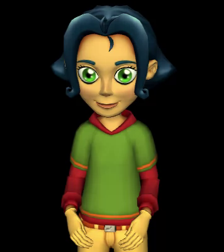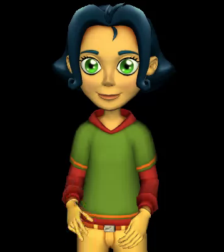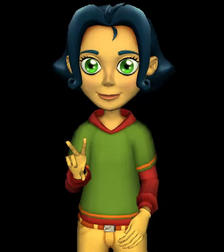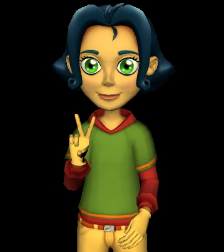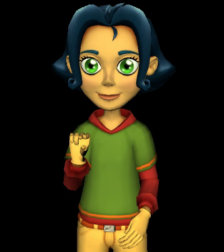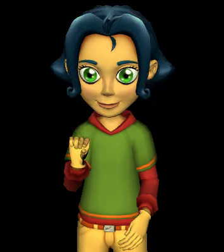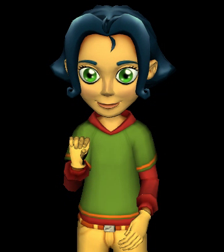30